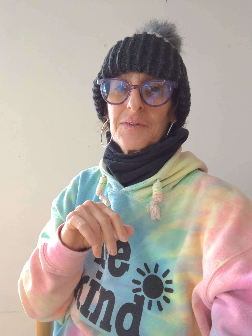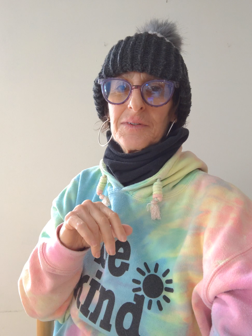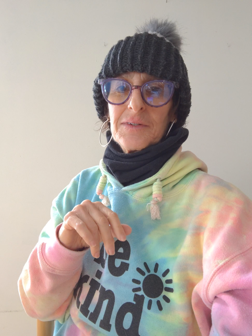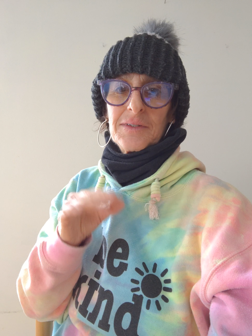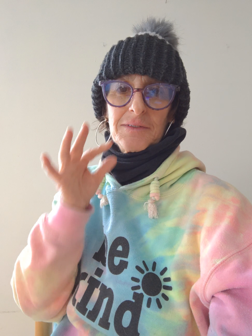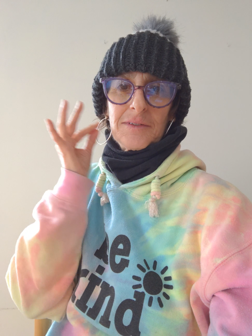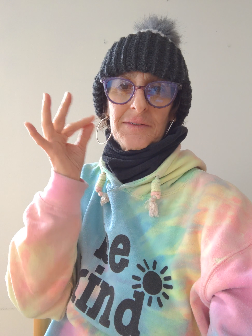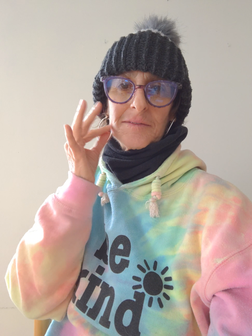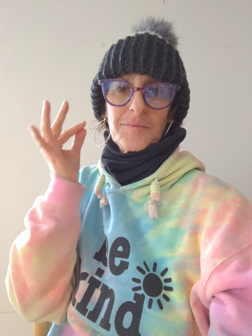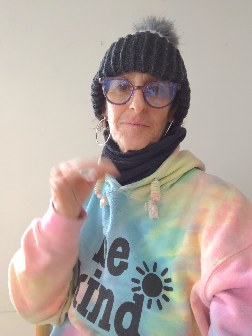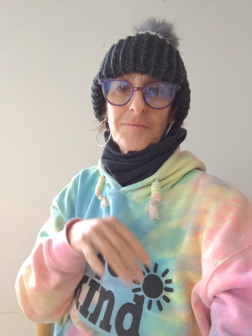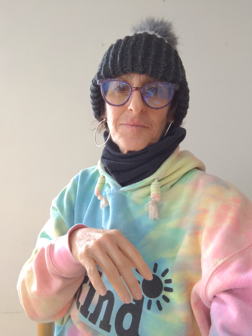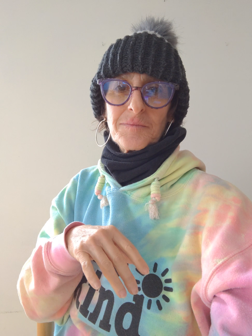cat